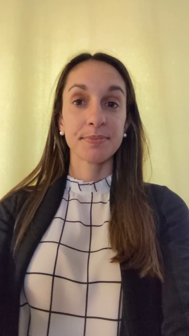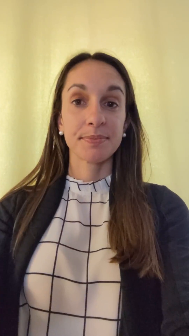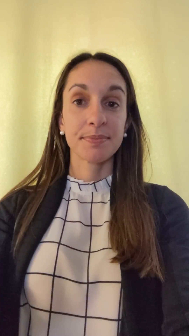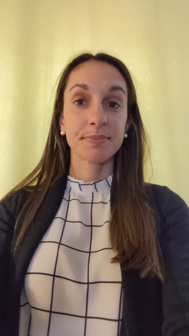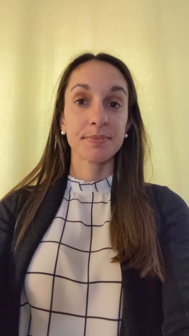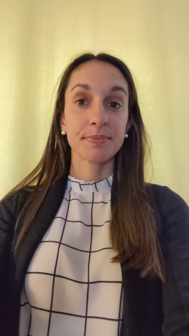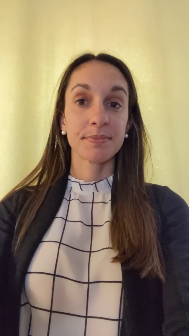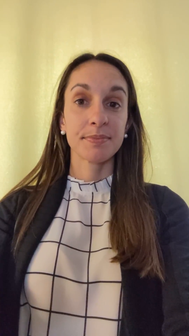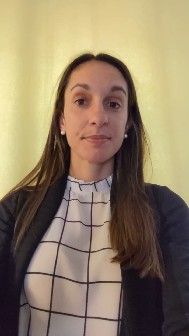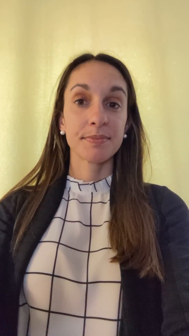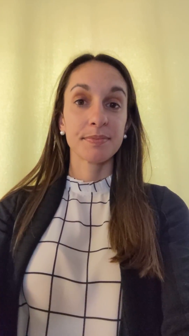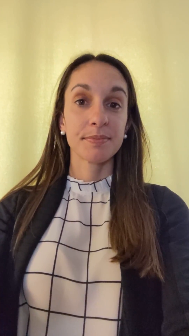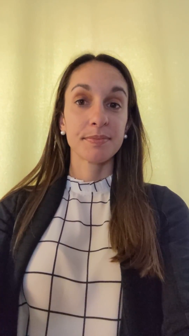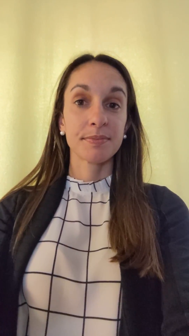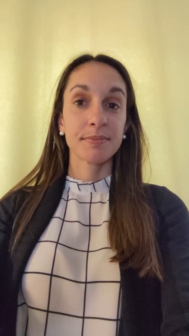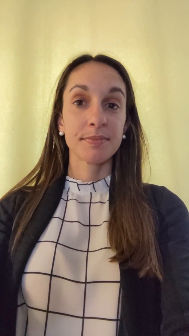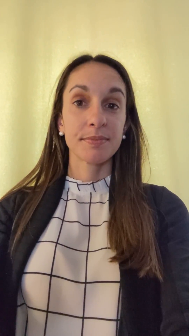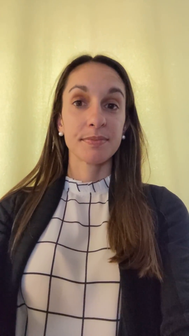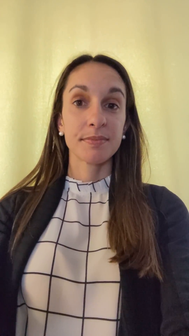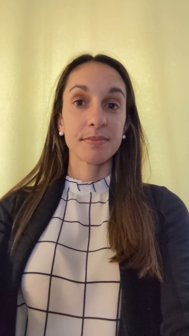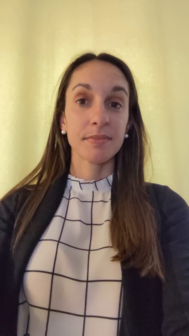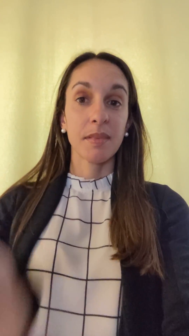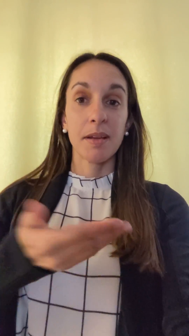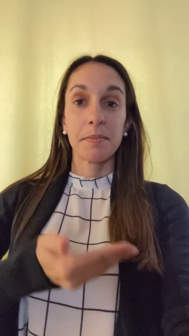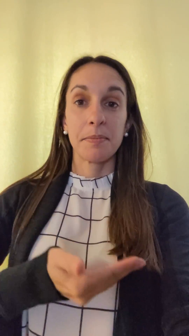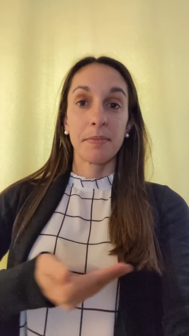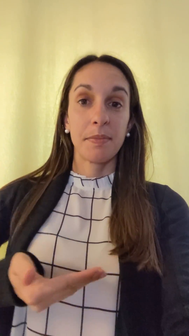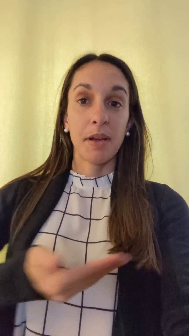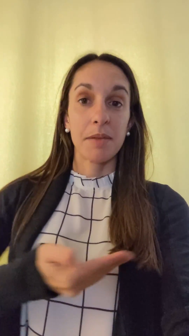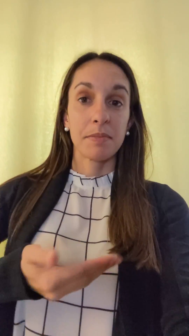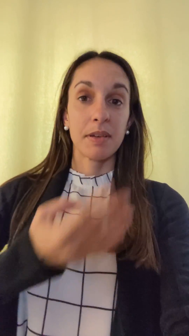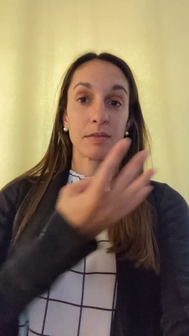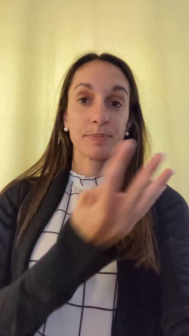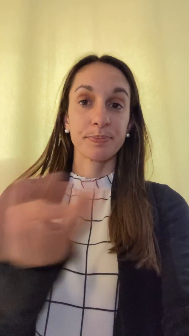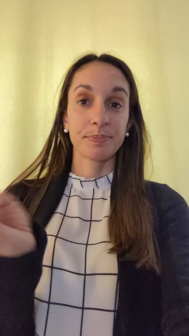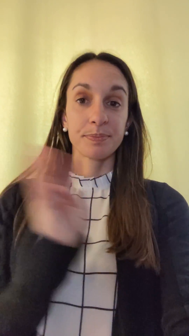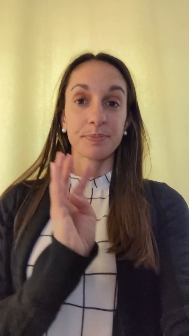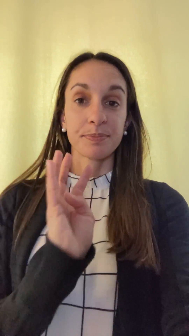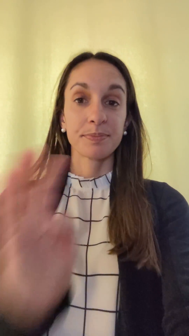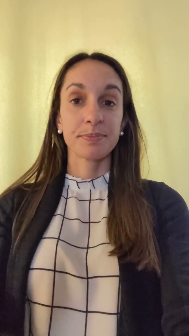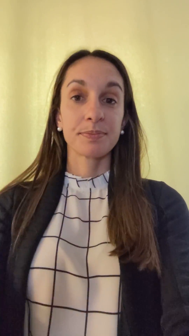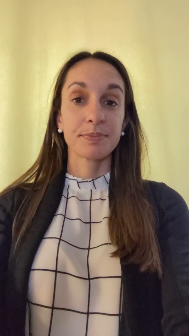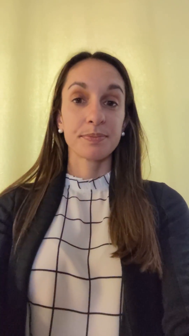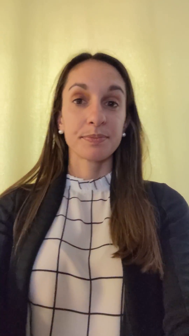crib